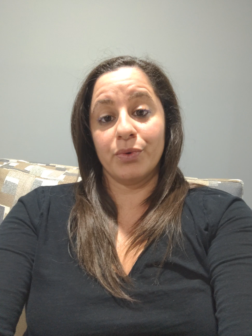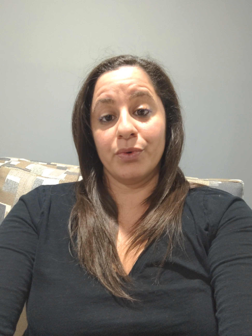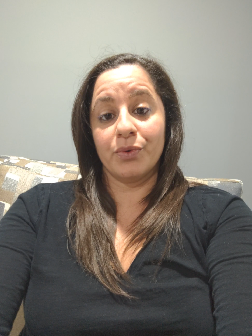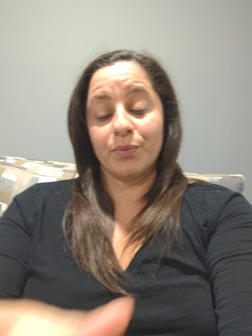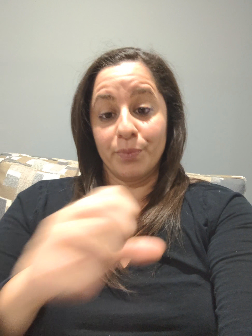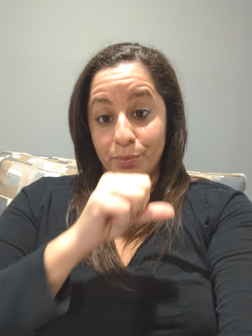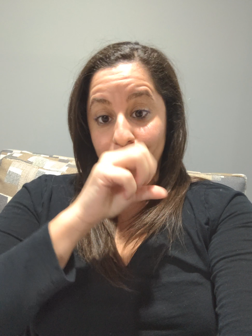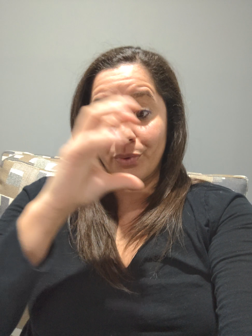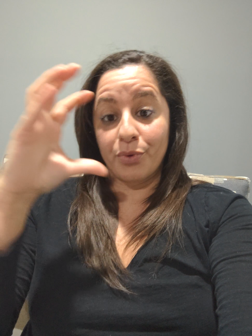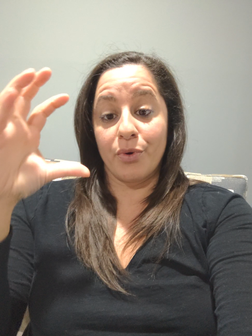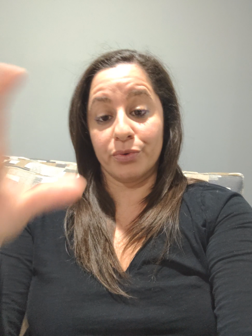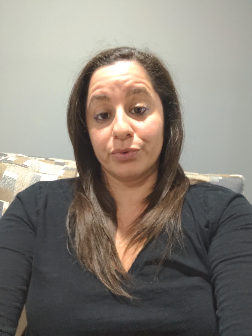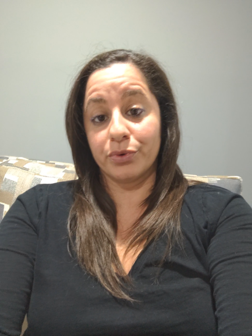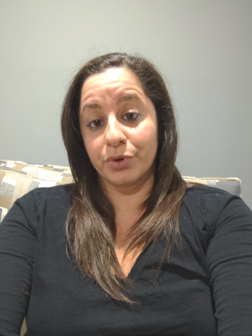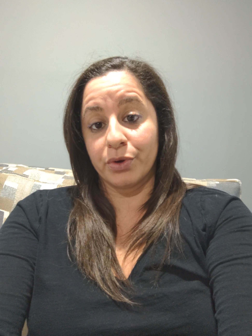balloon